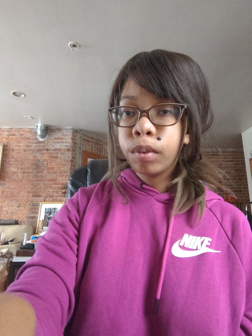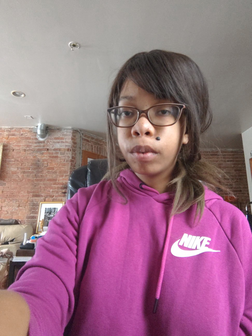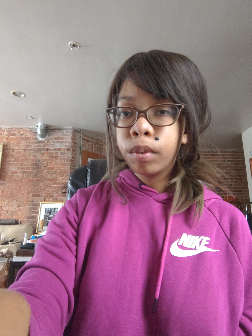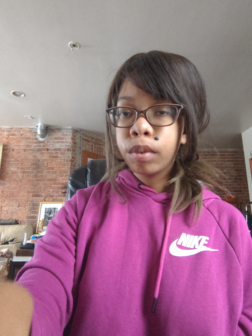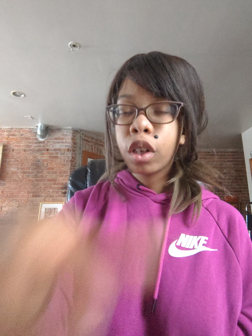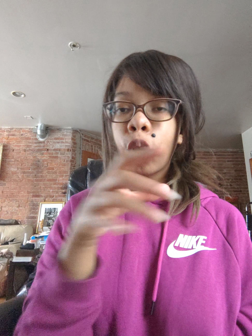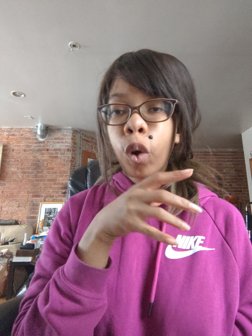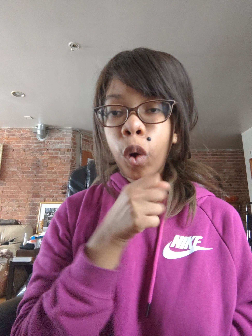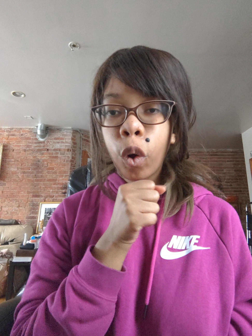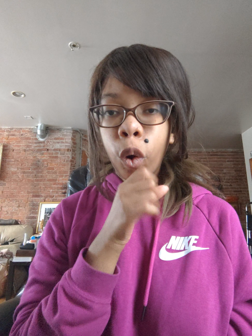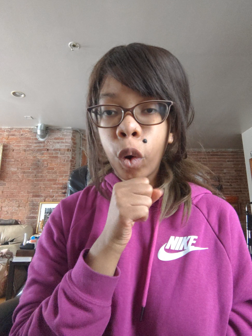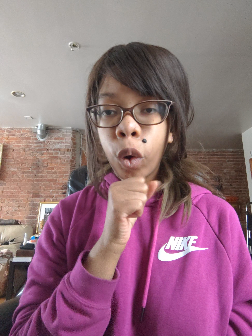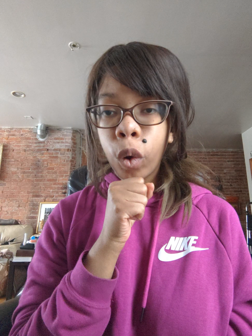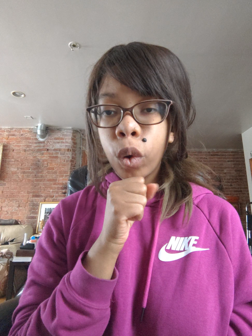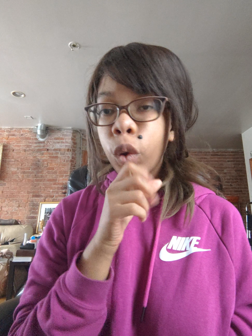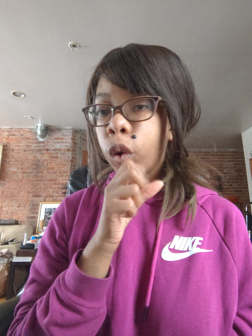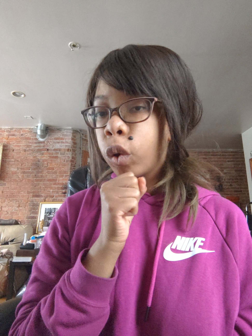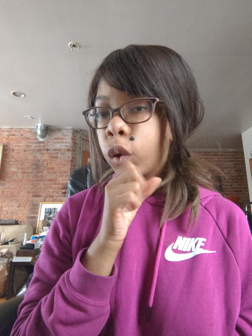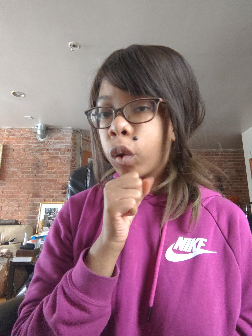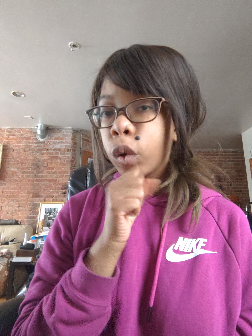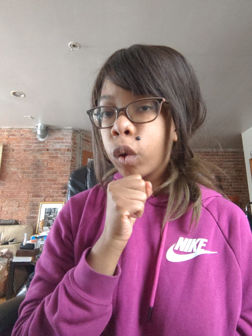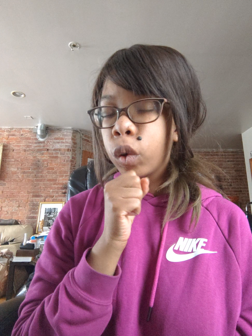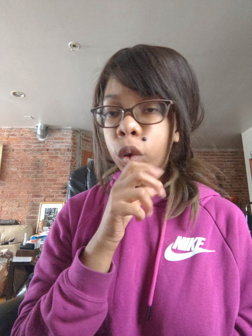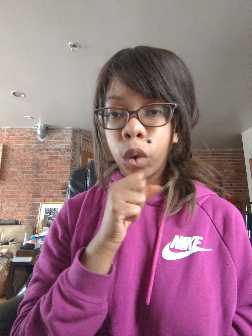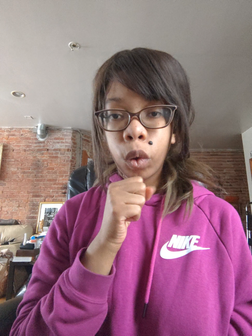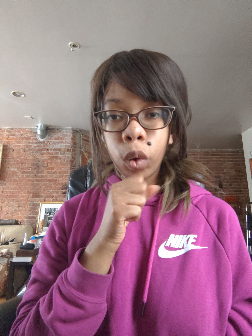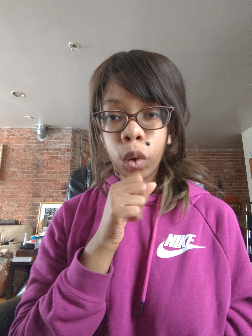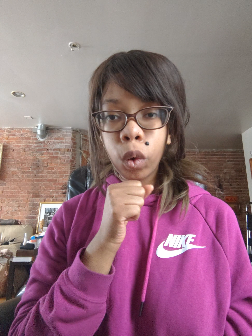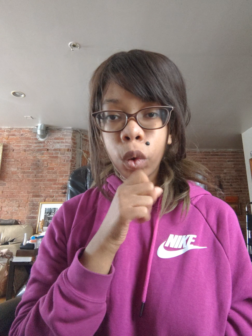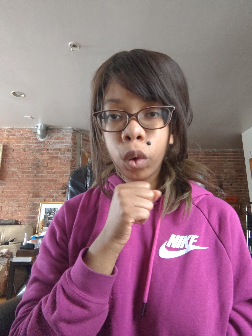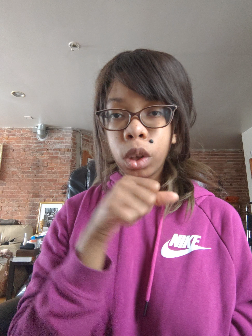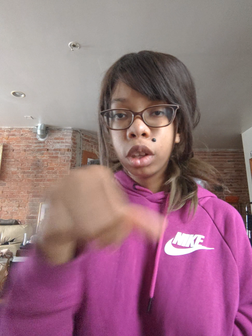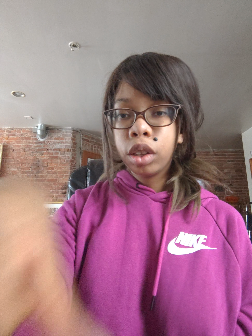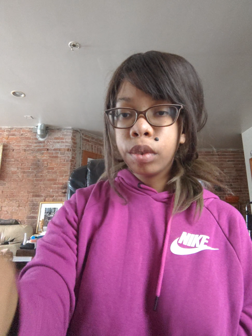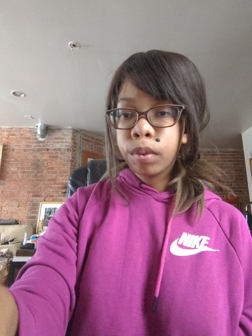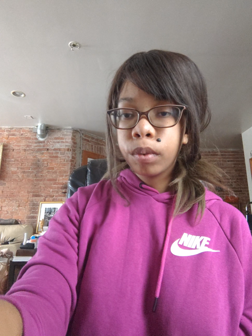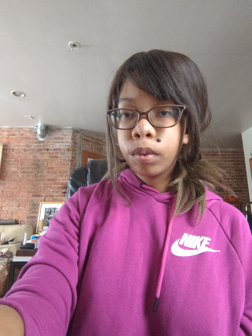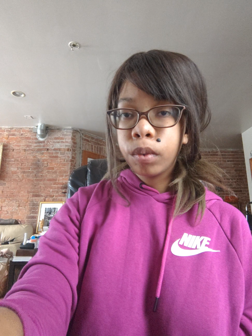orange